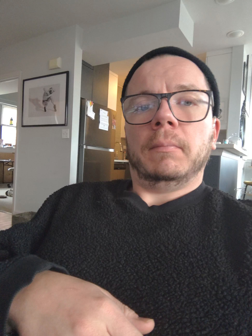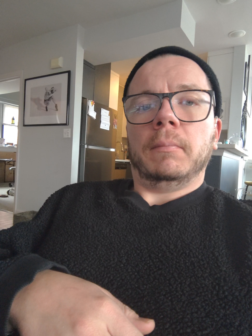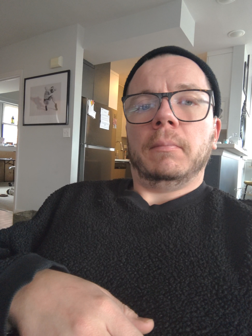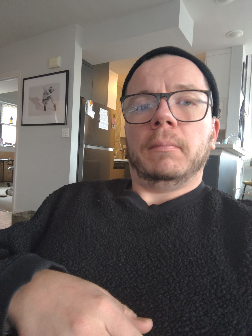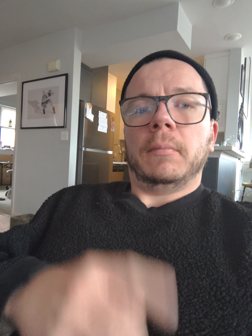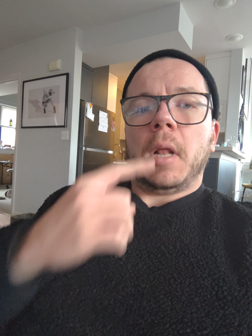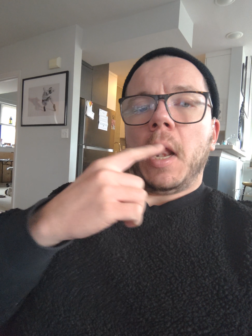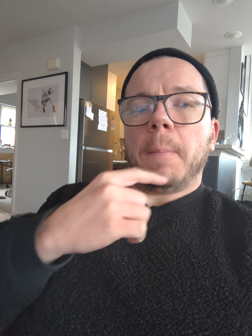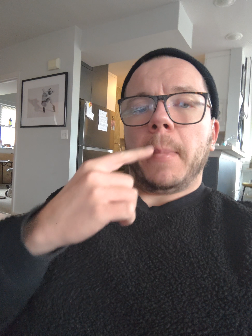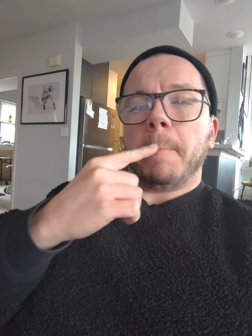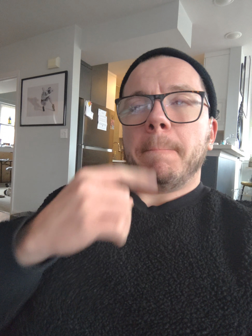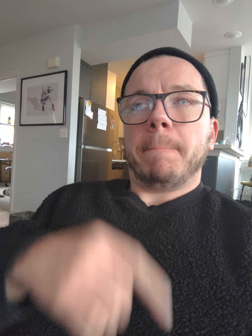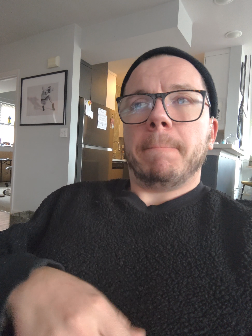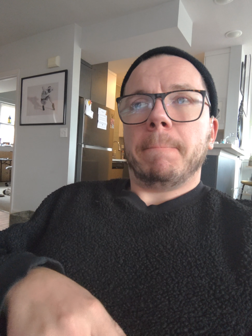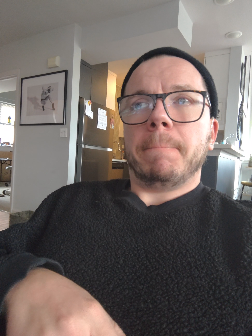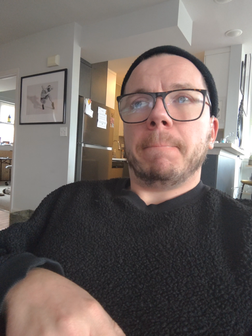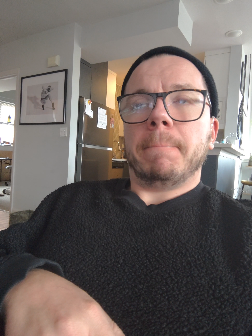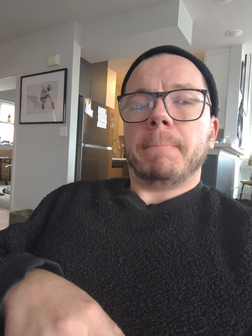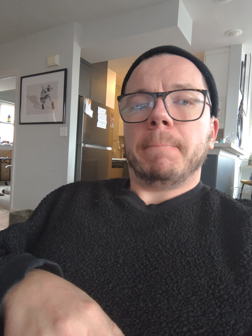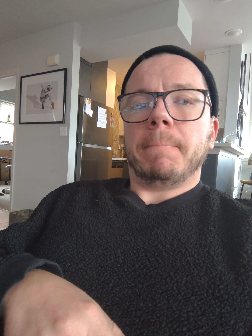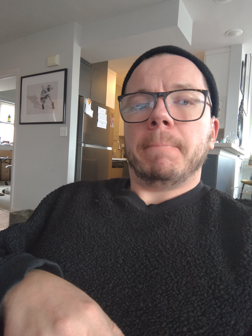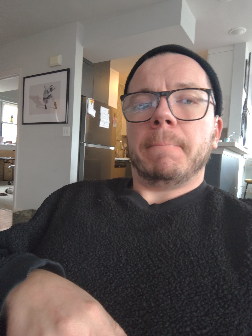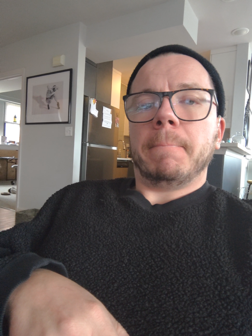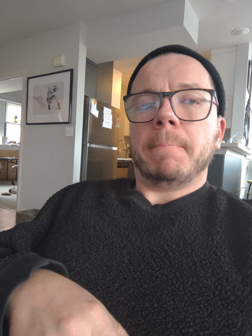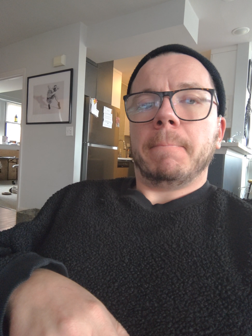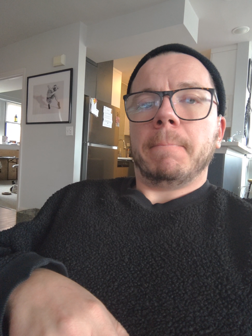lips